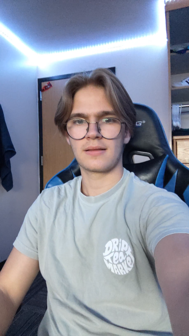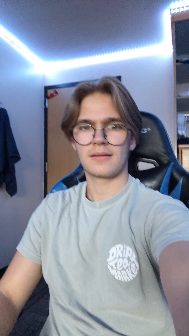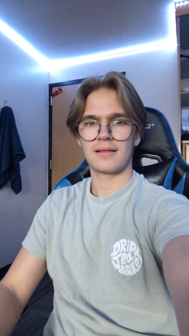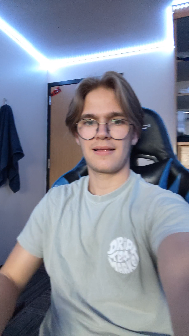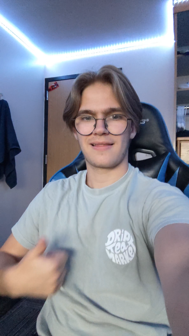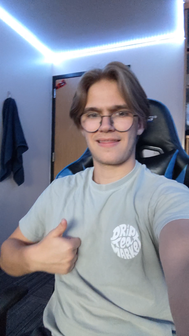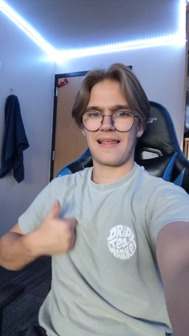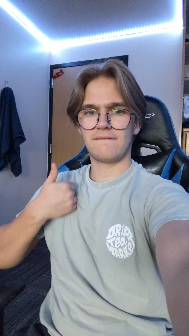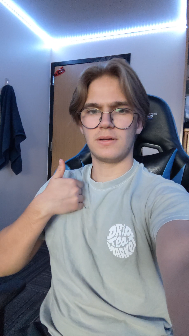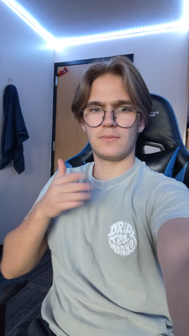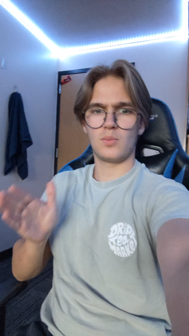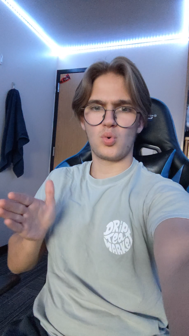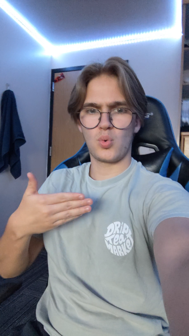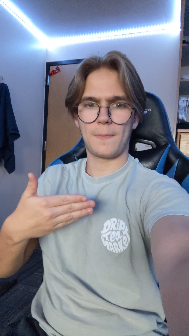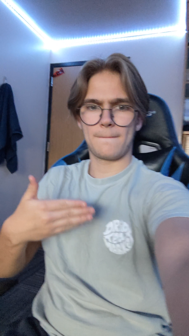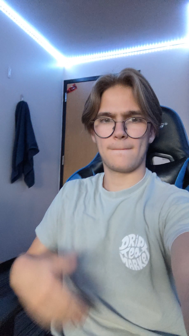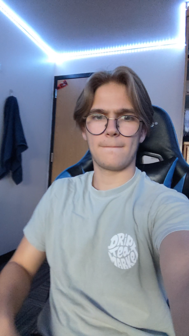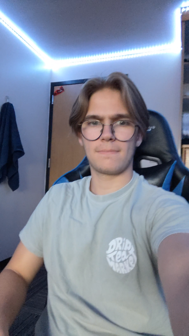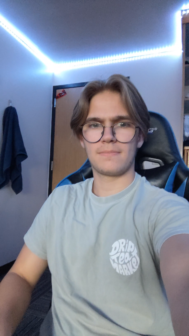living room